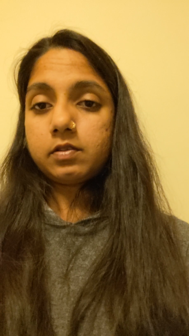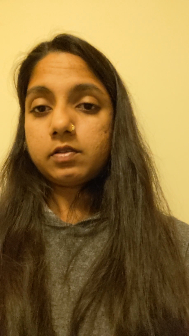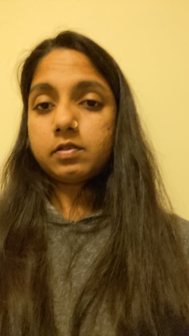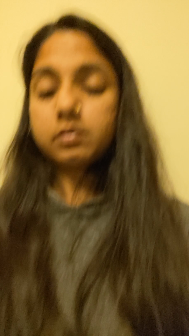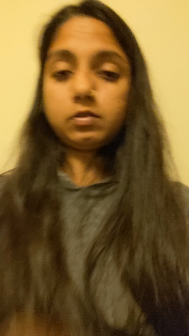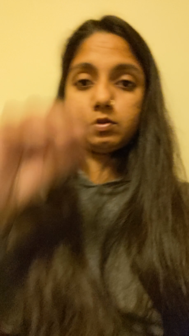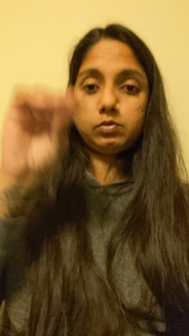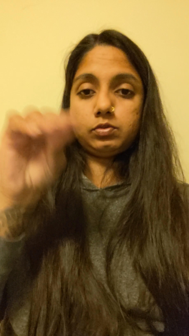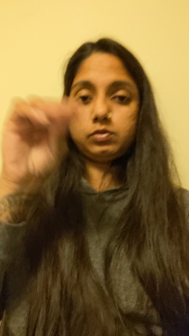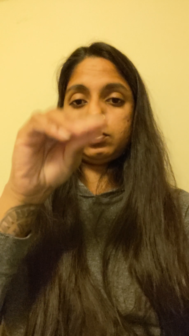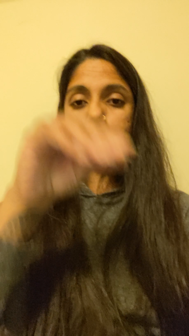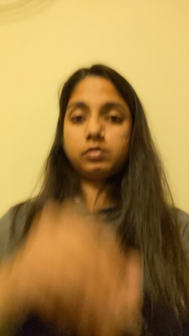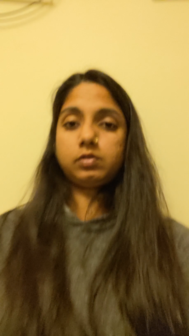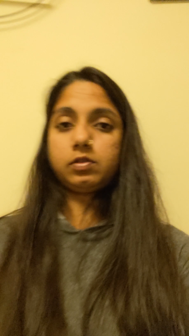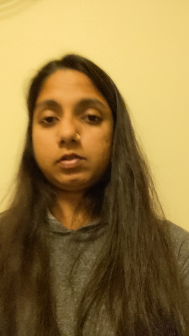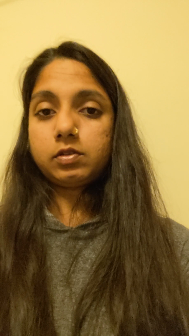dinosaur